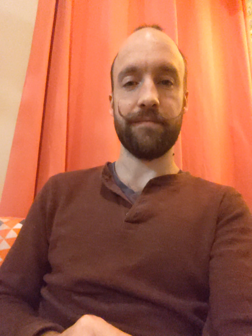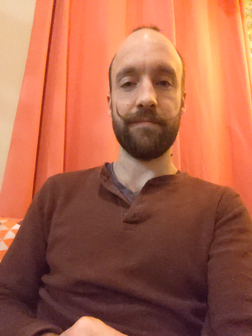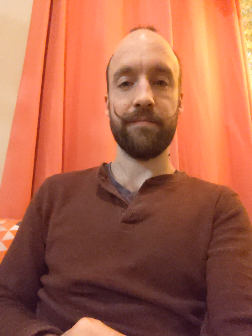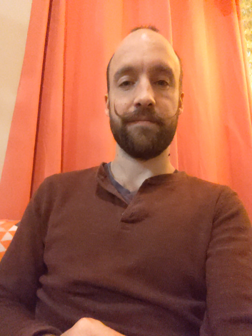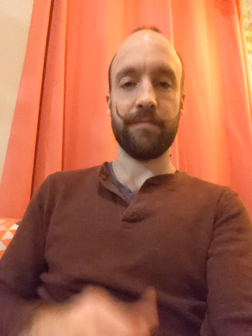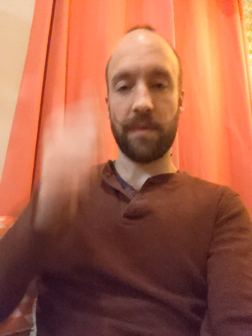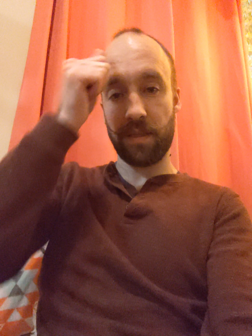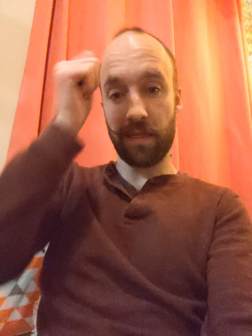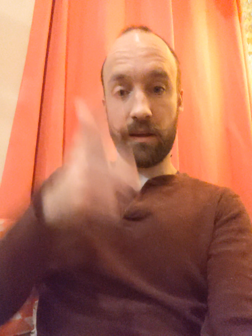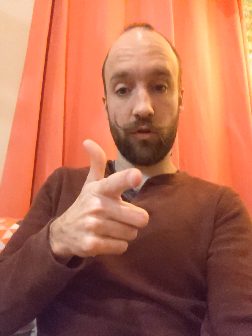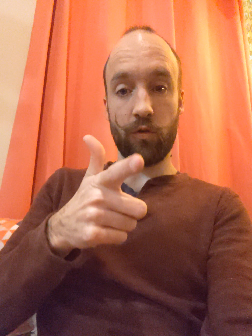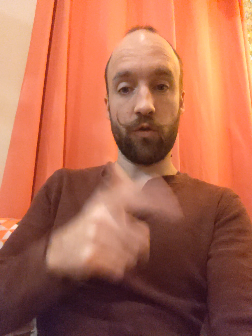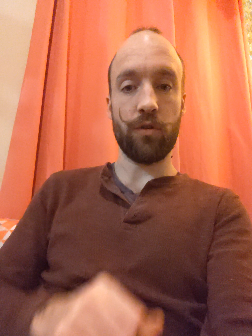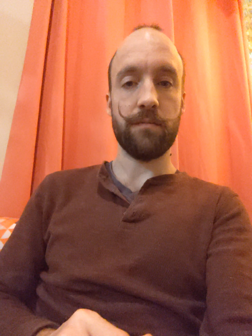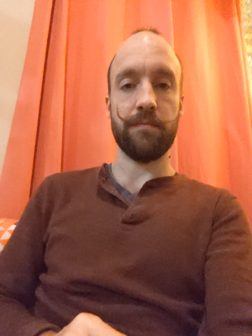brother